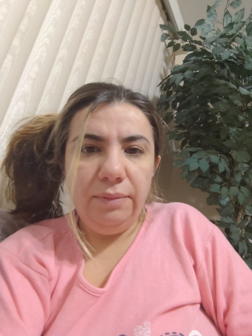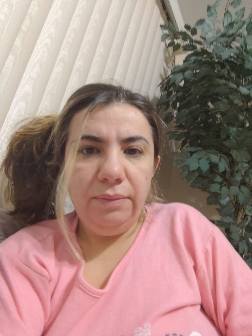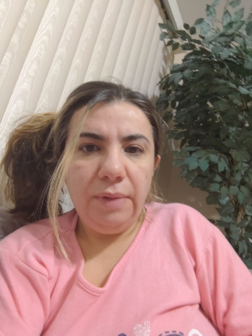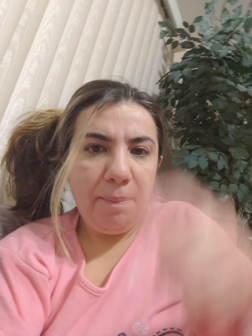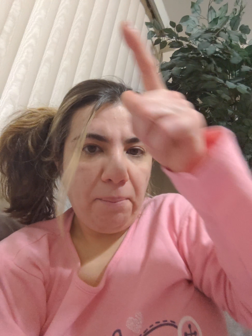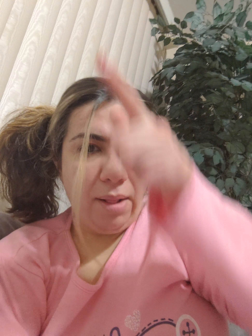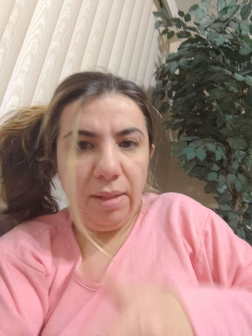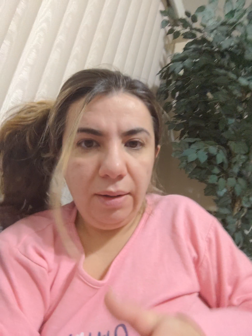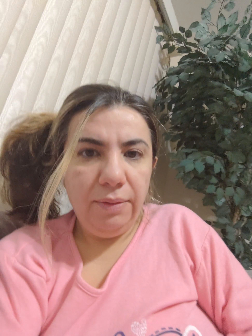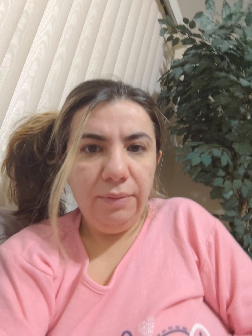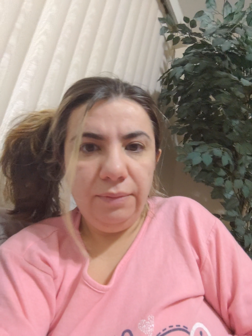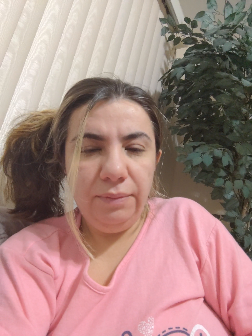brother